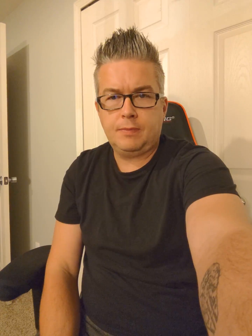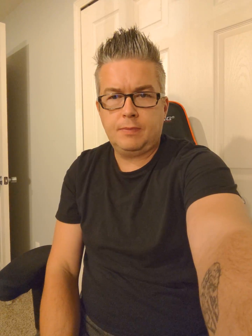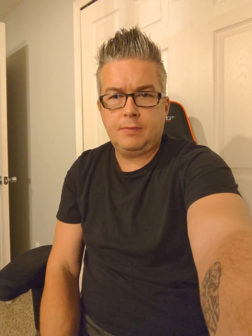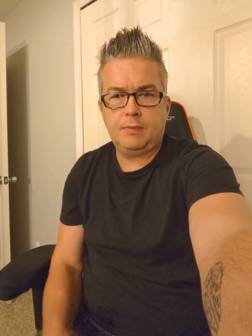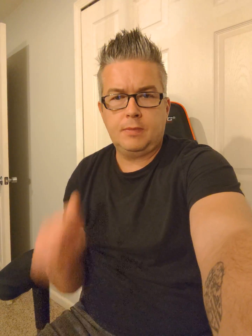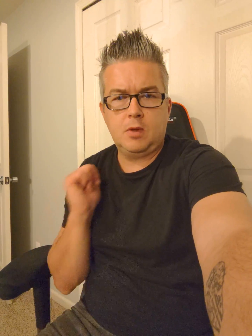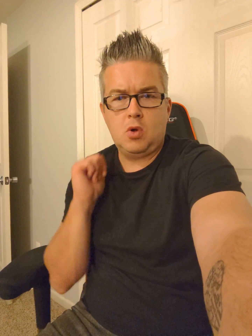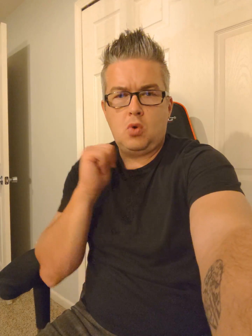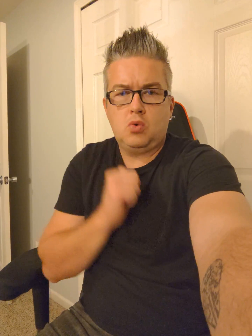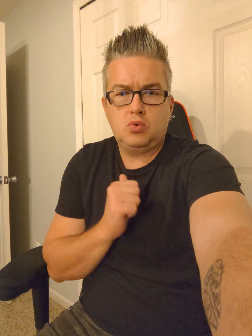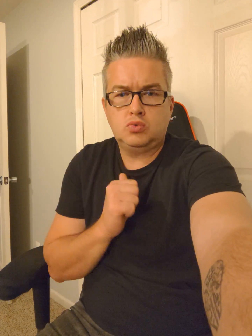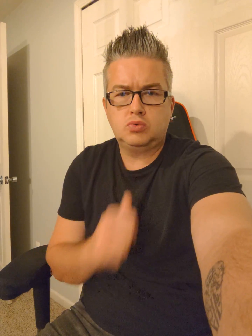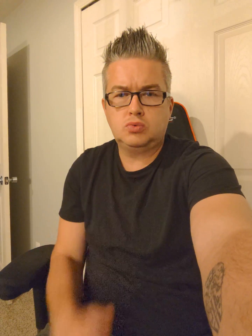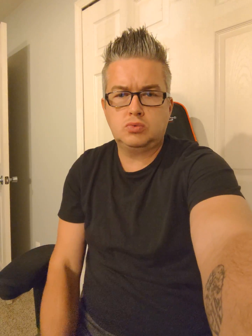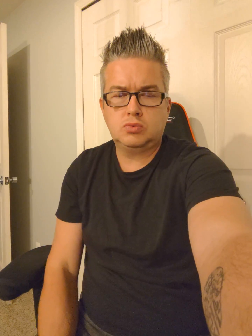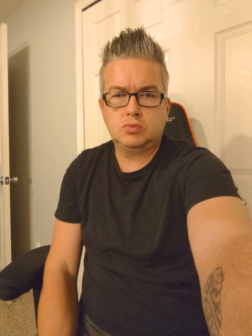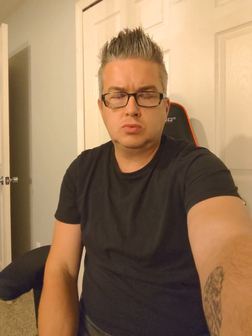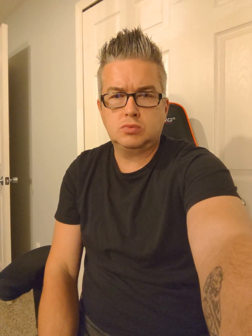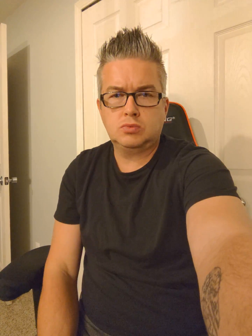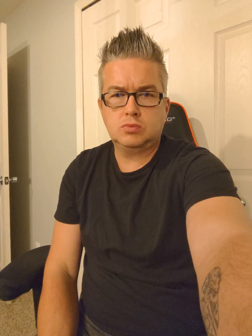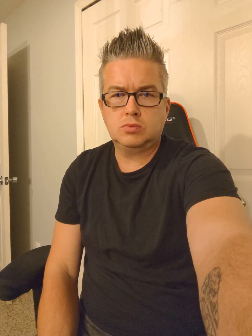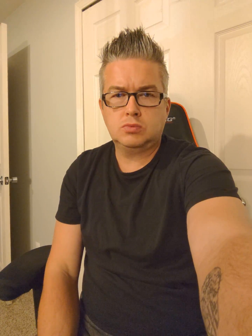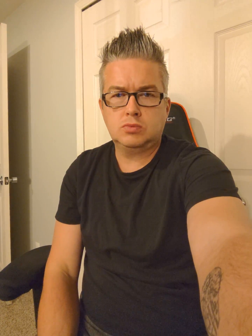coats